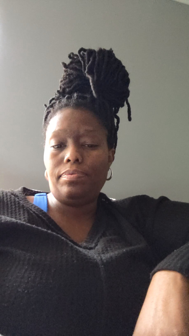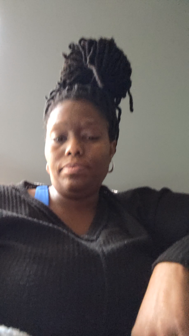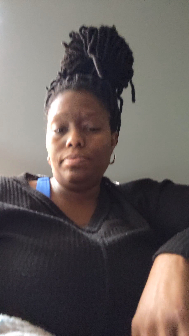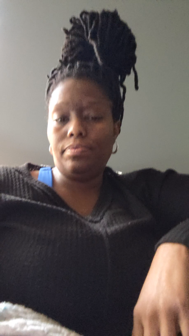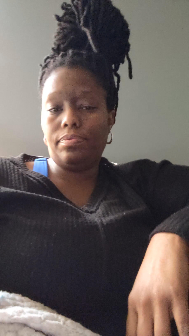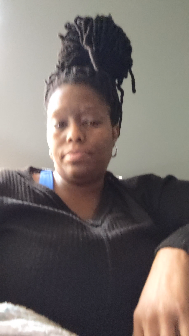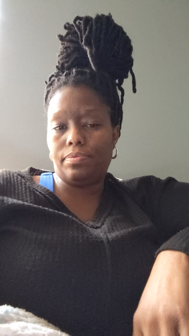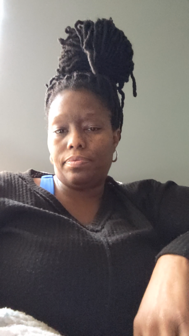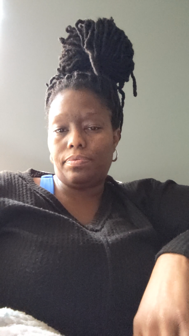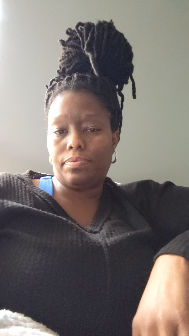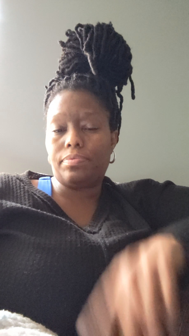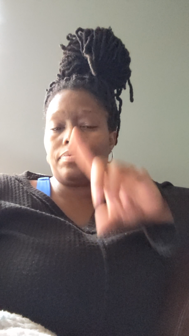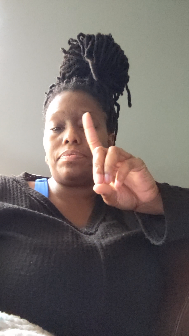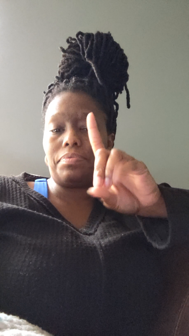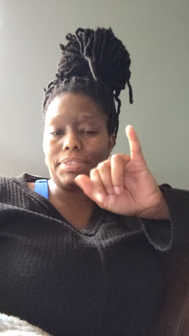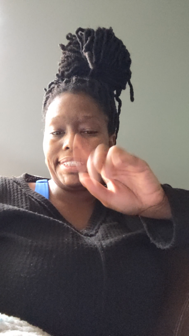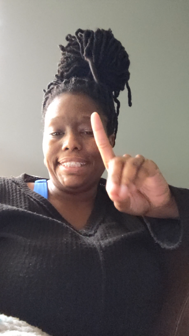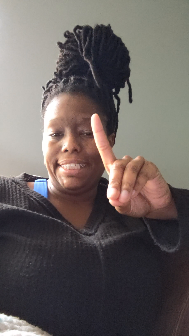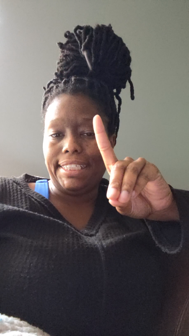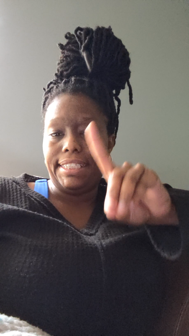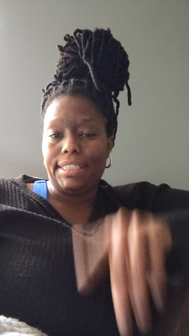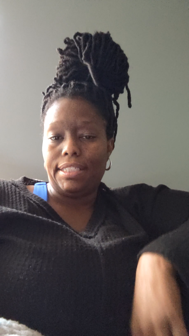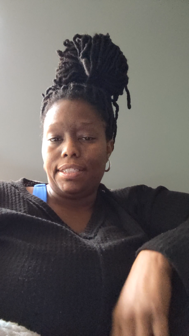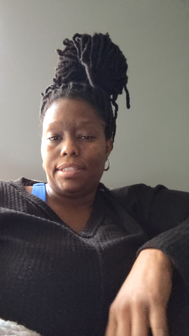did